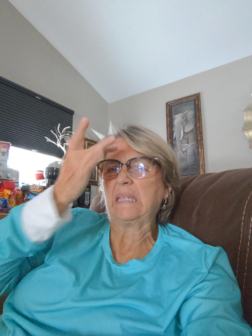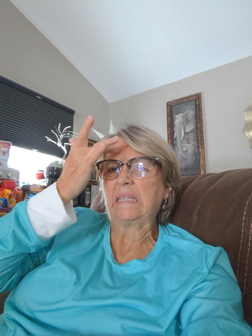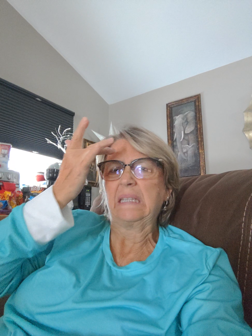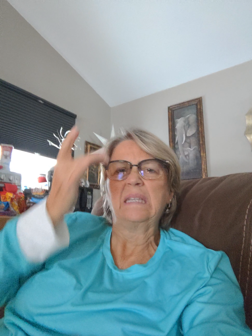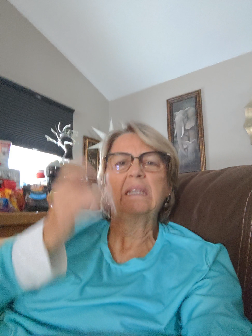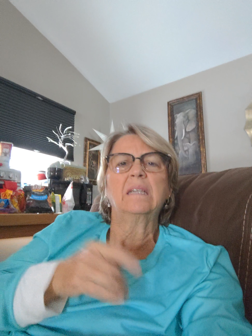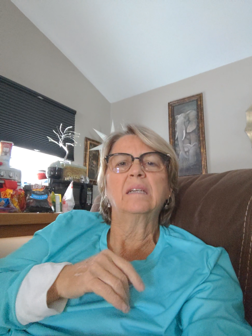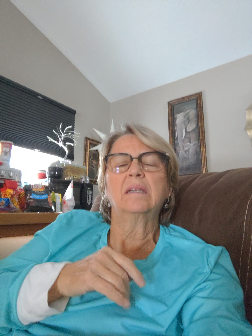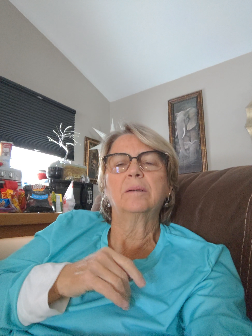sick